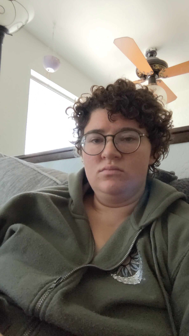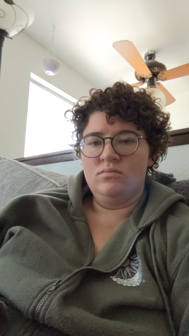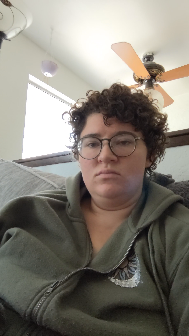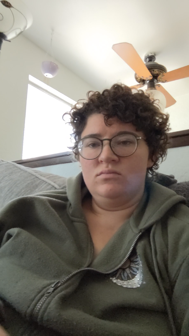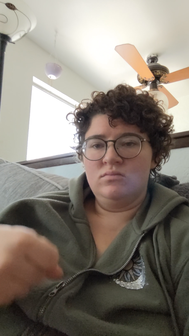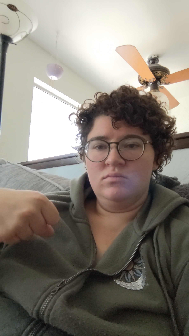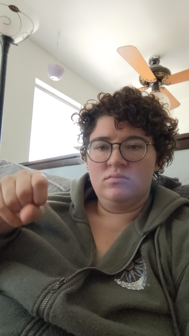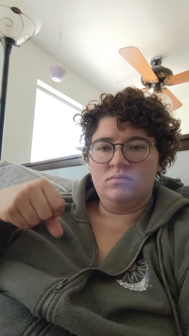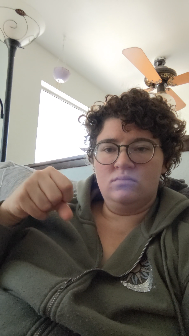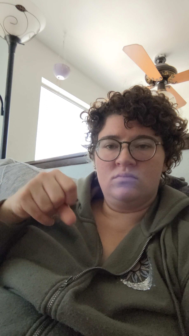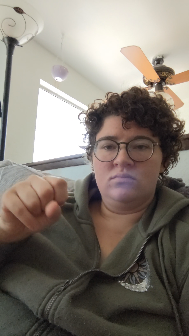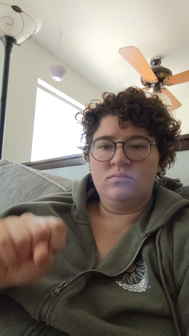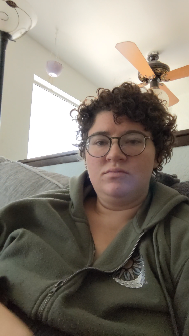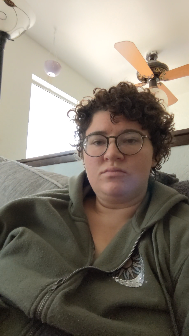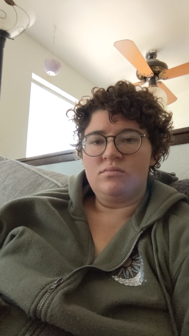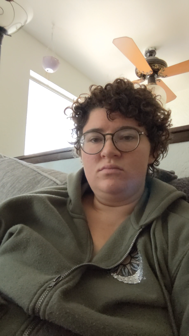motorcycle